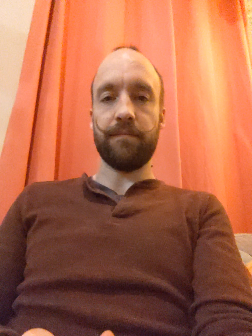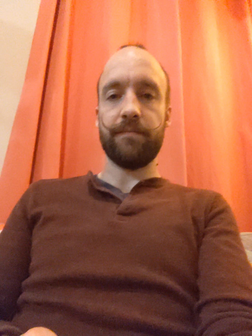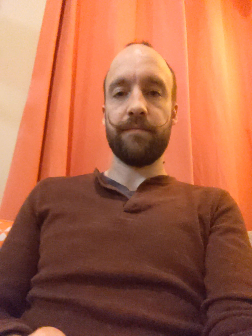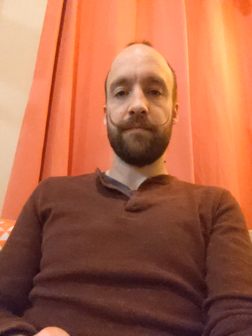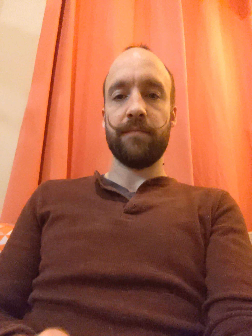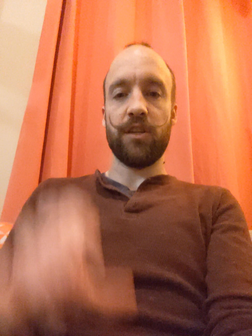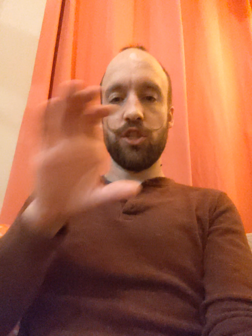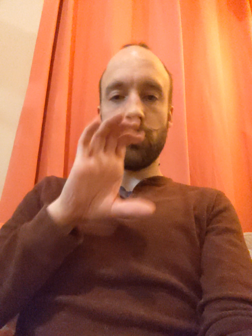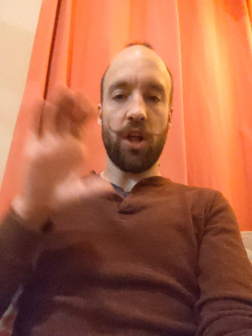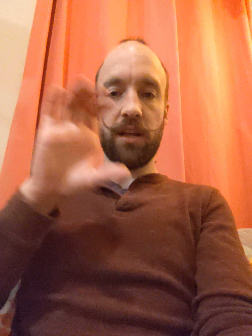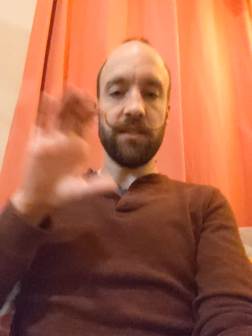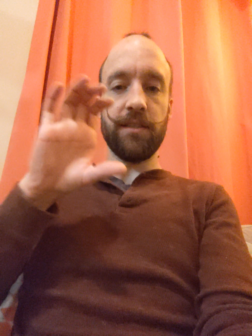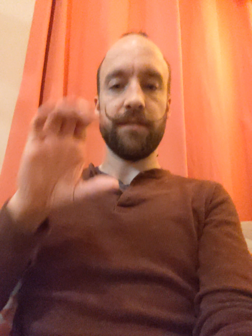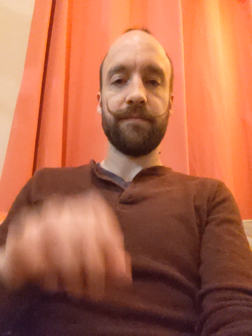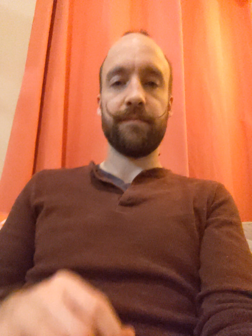chocolate